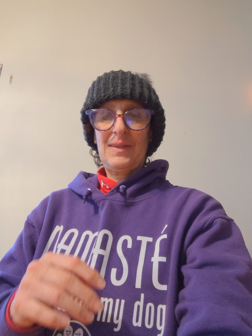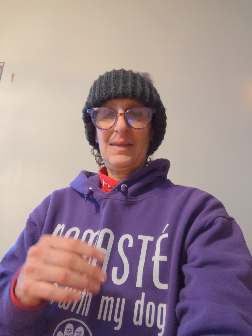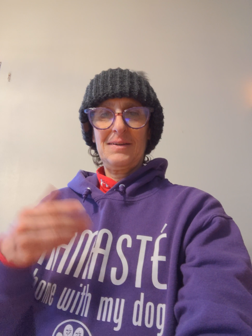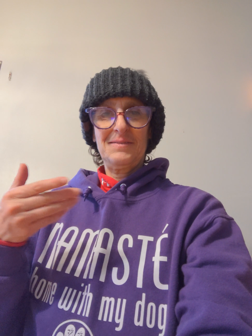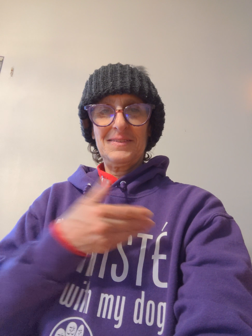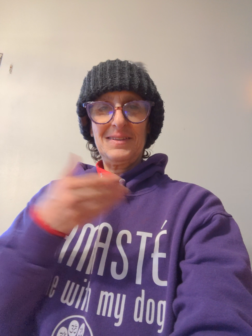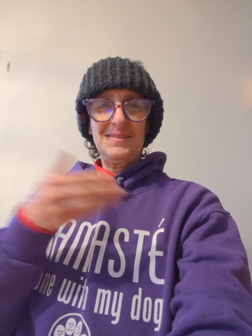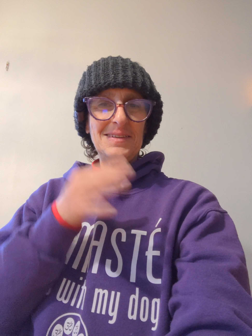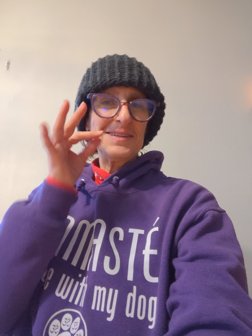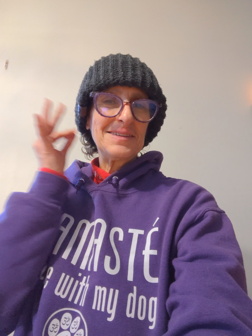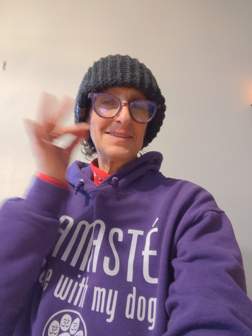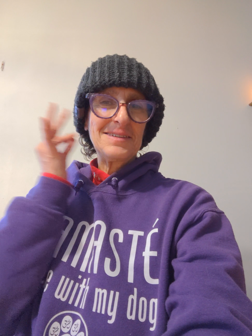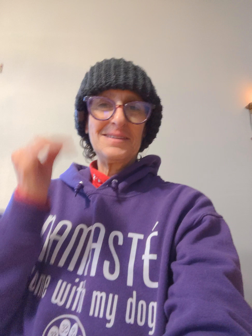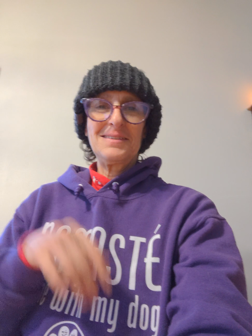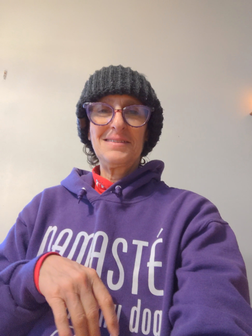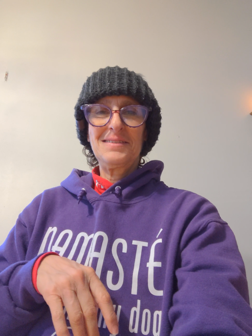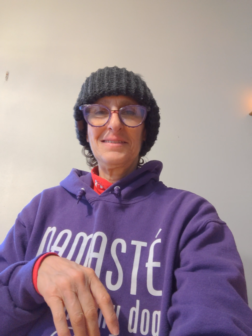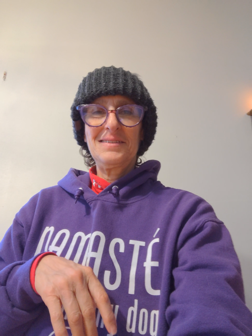kitty